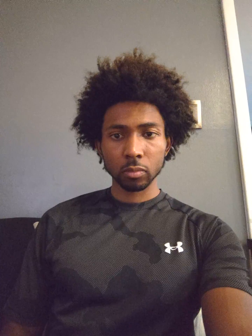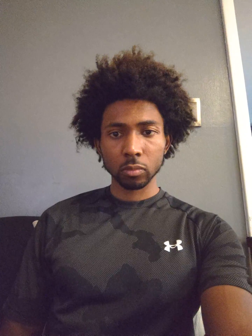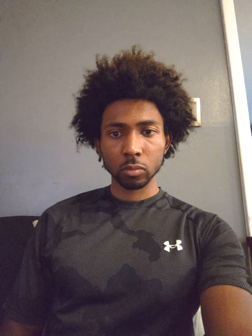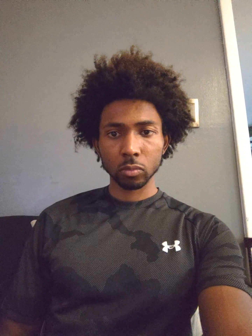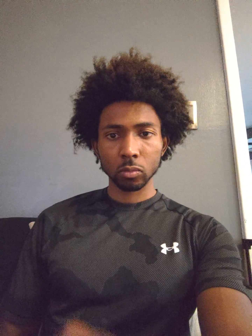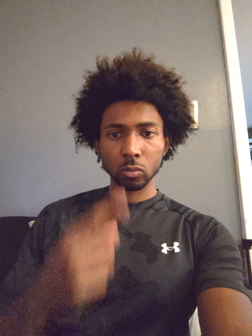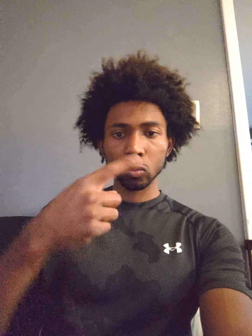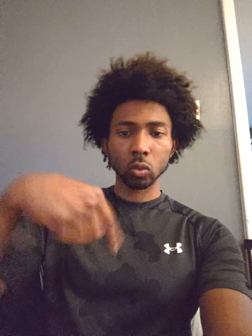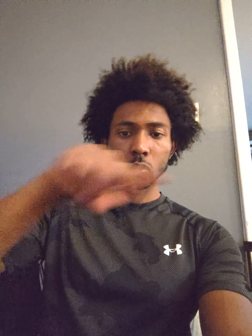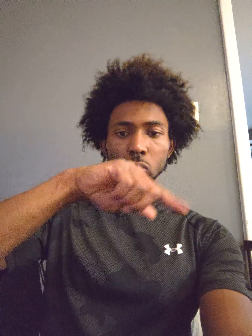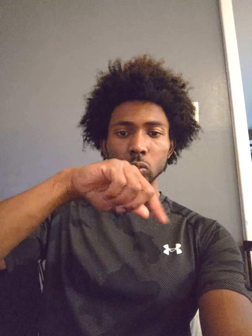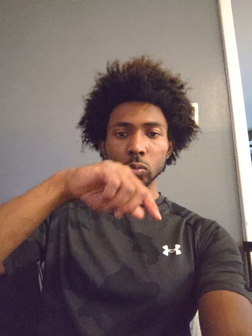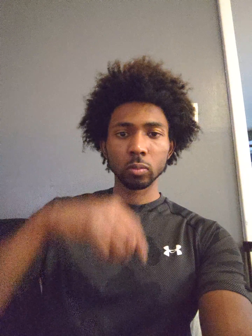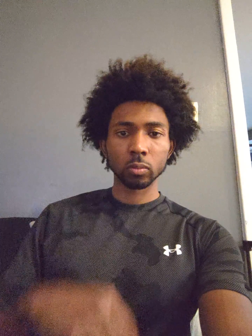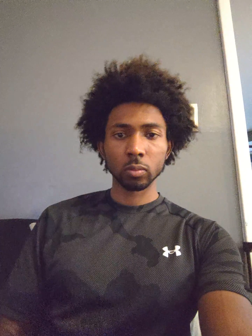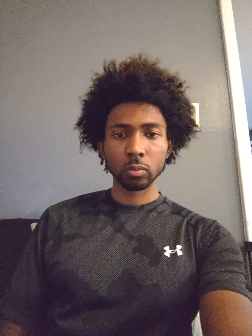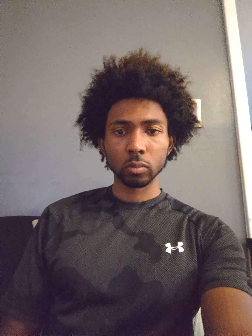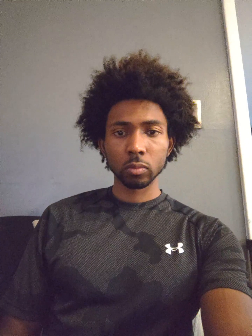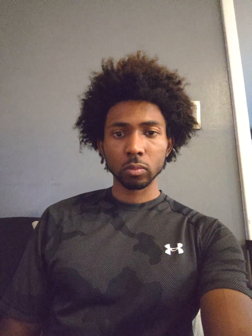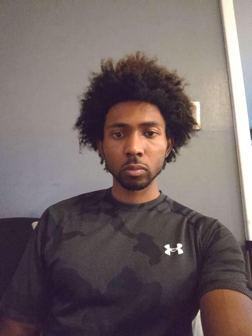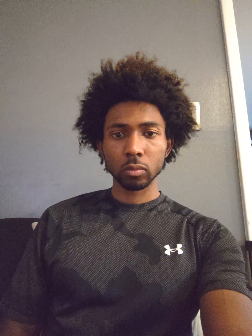around